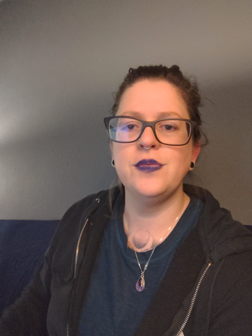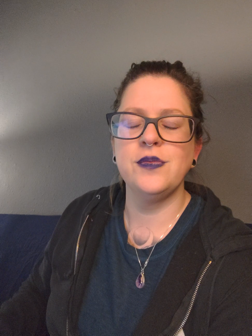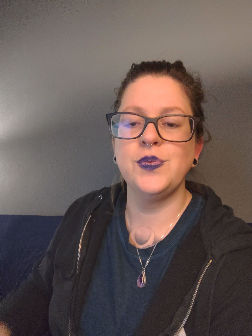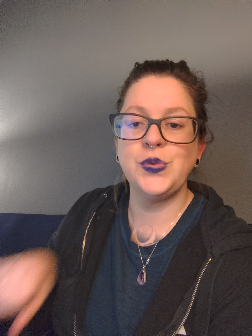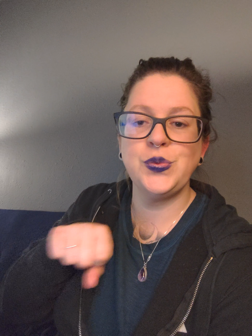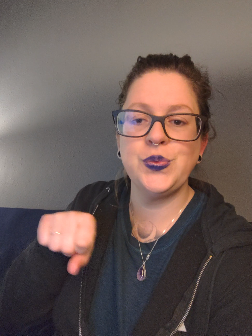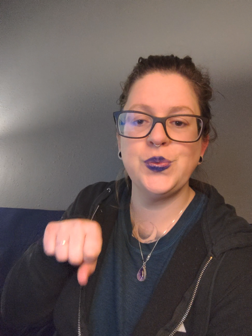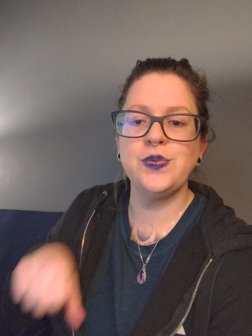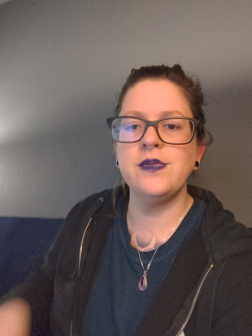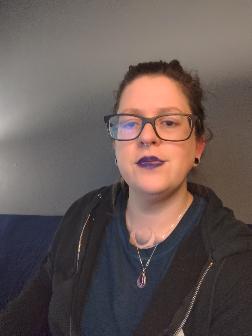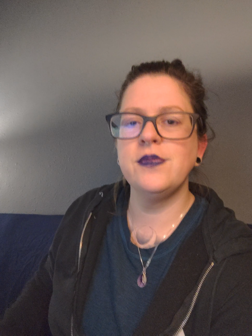shoe